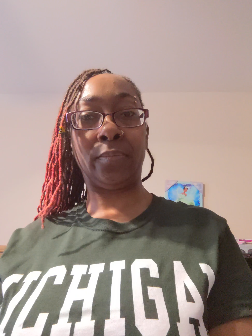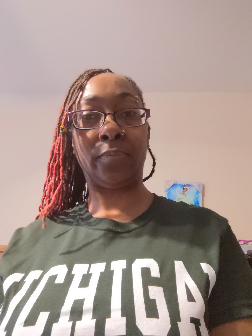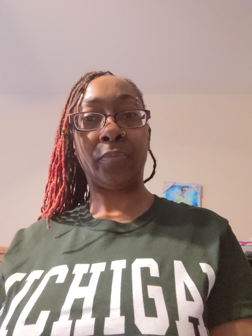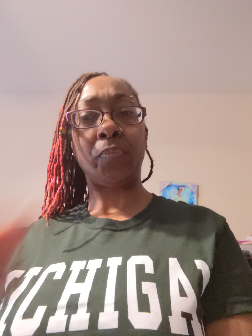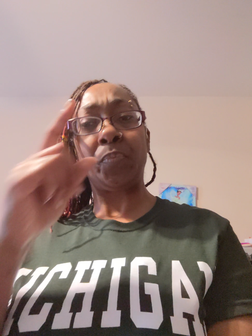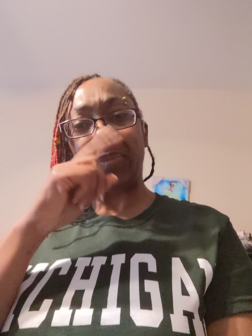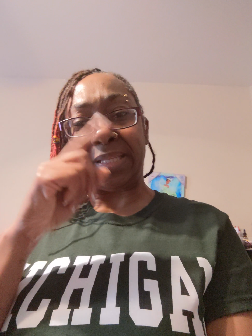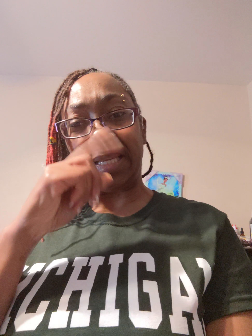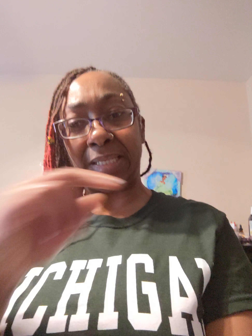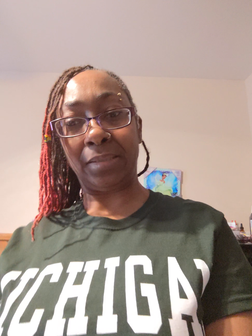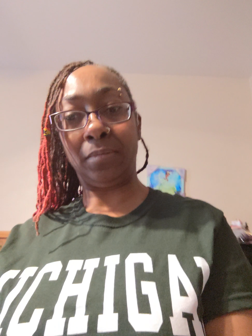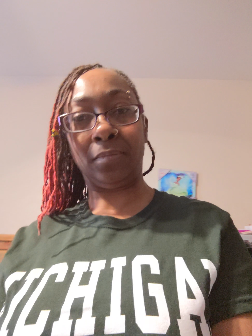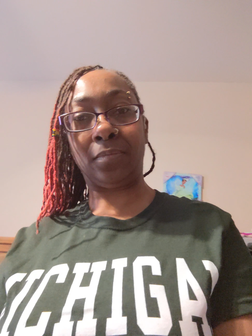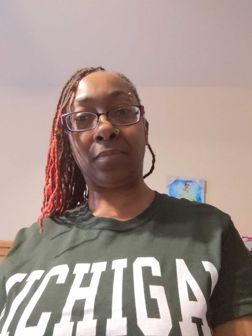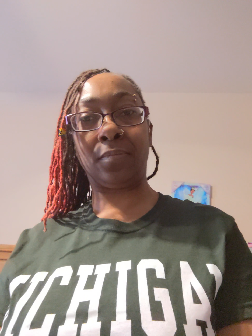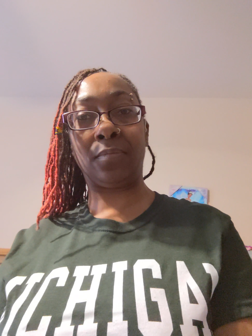pretend